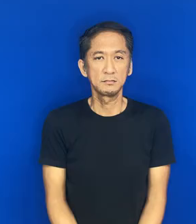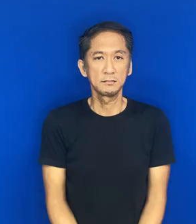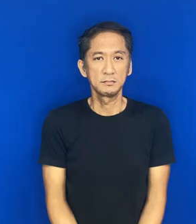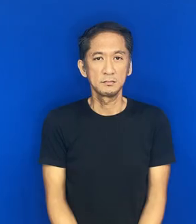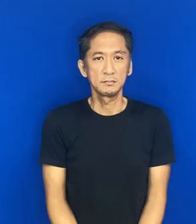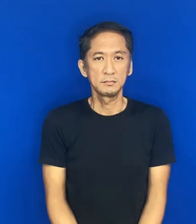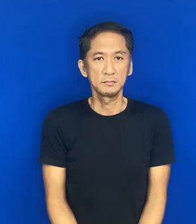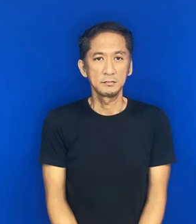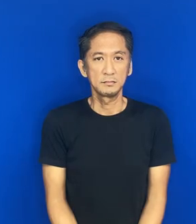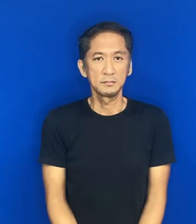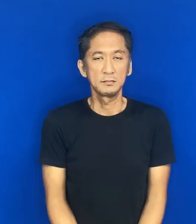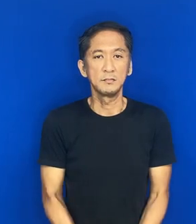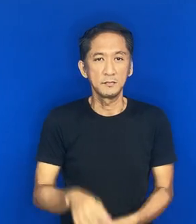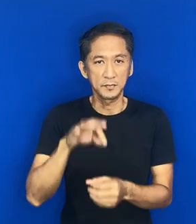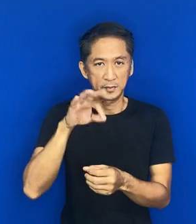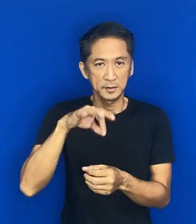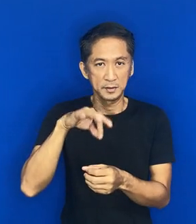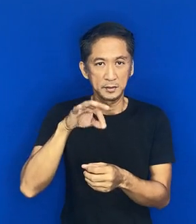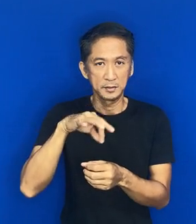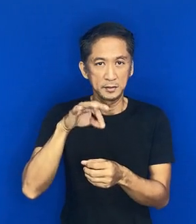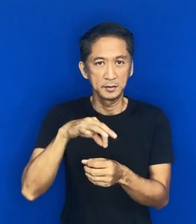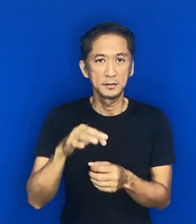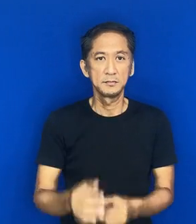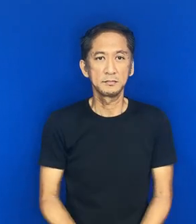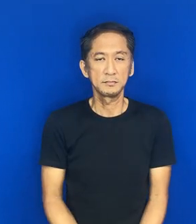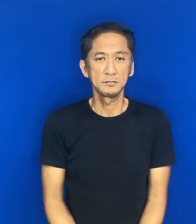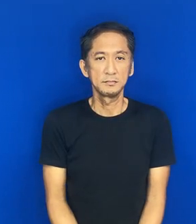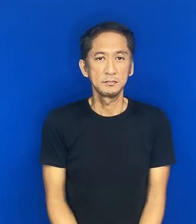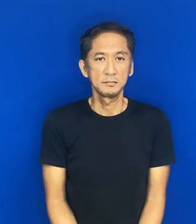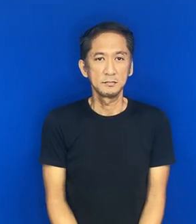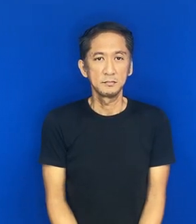tea